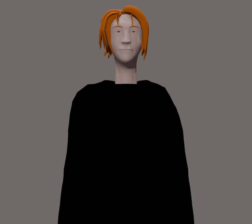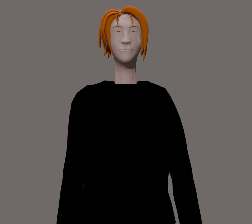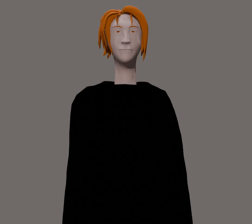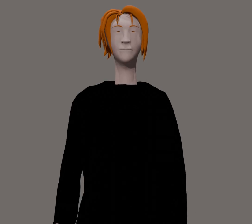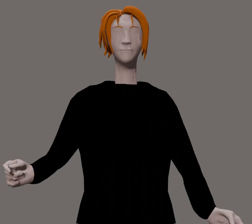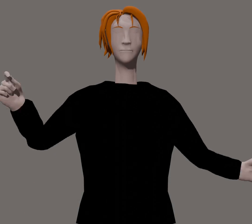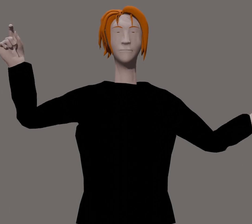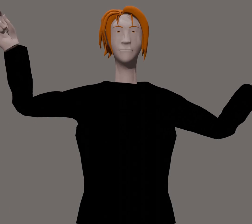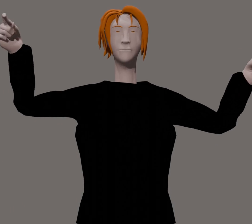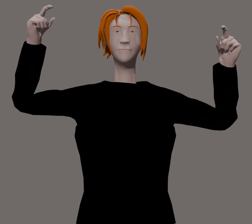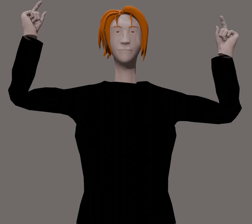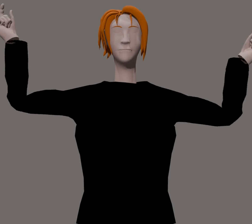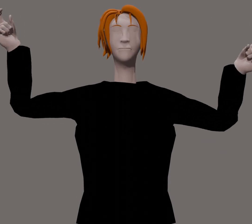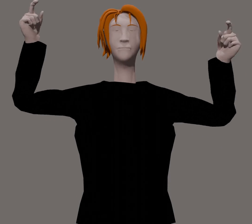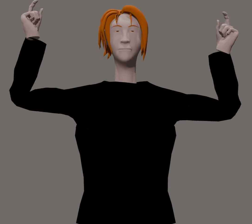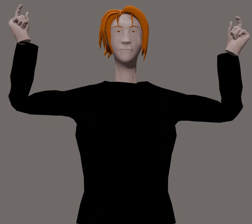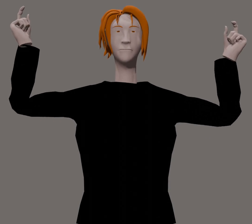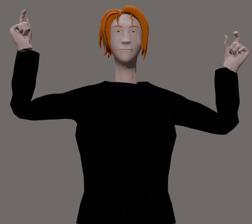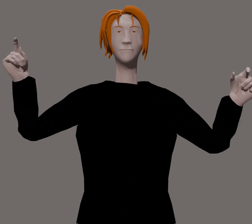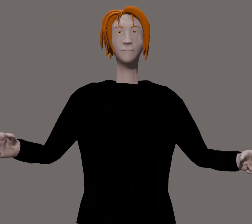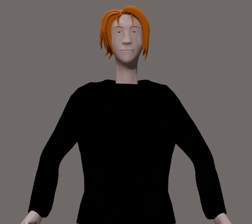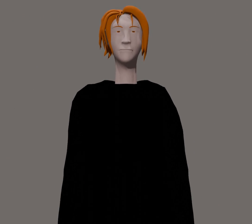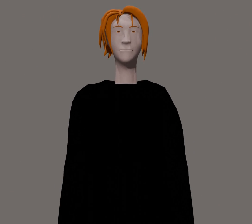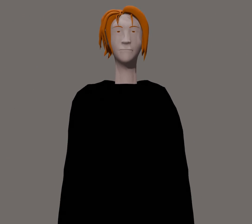Celebrate